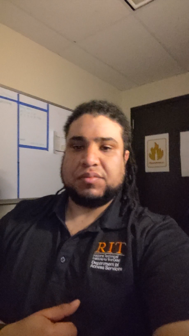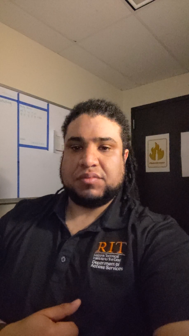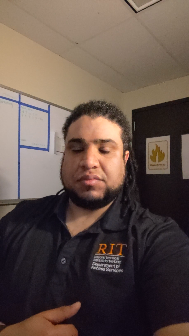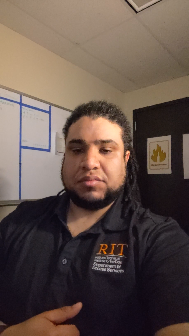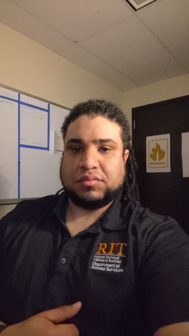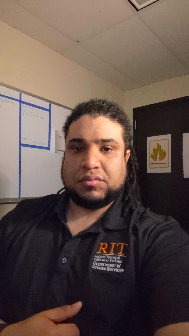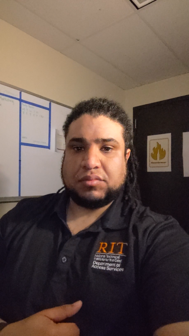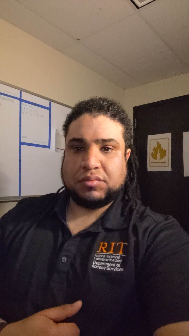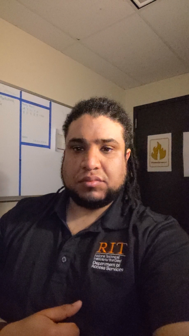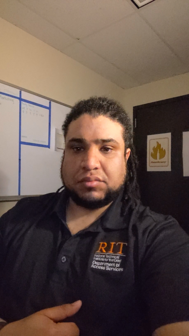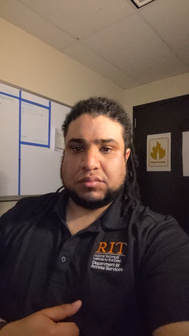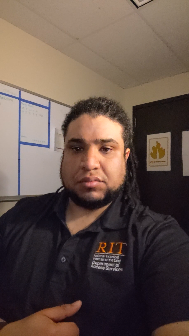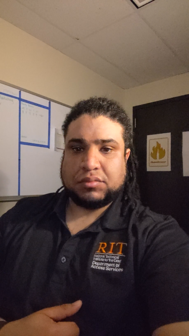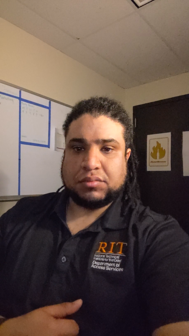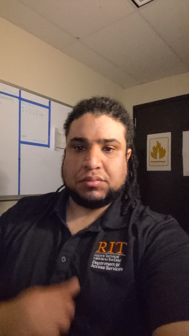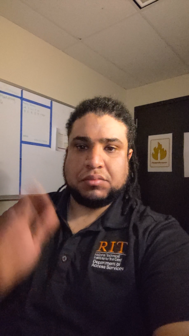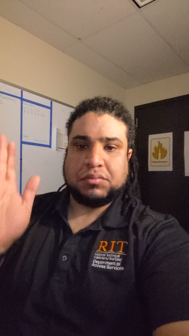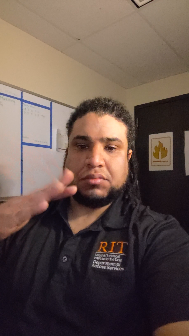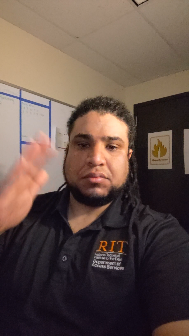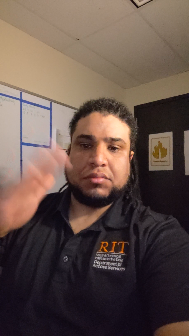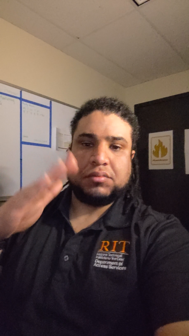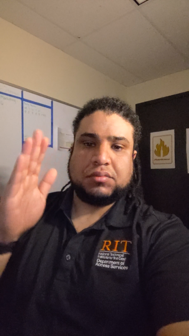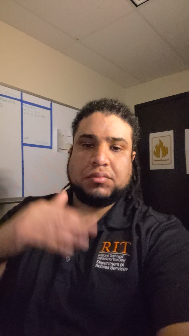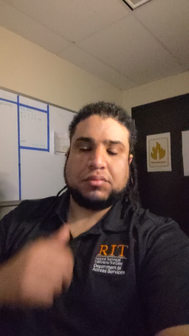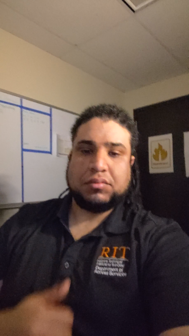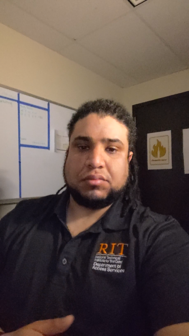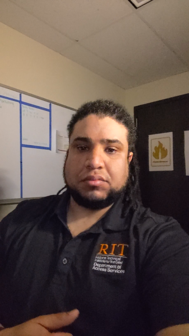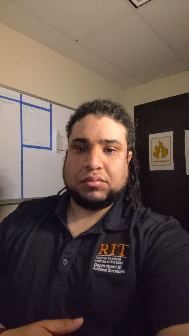clap